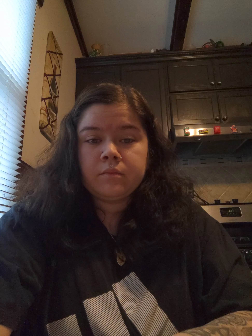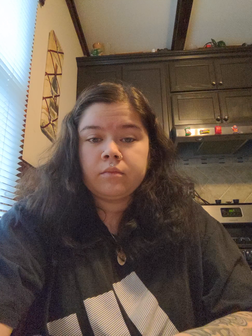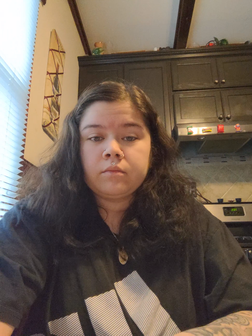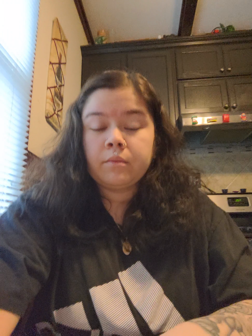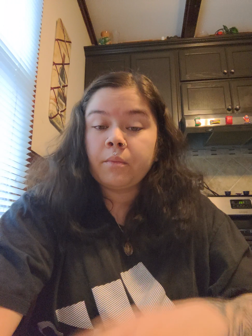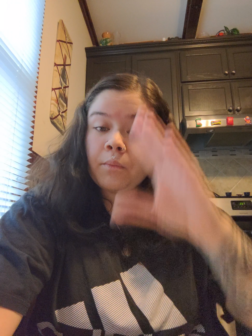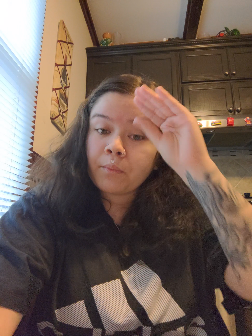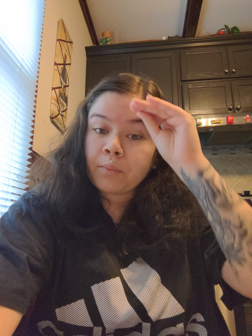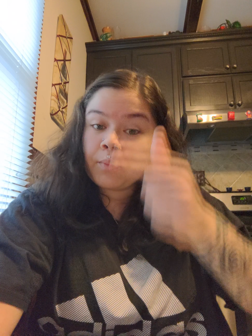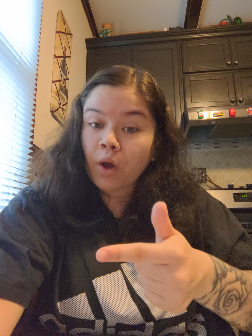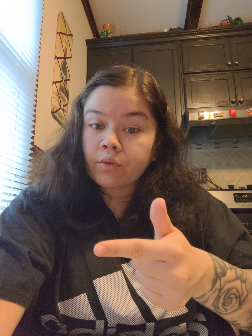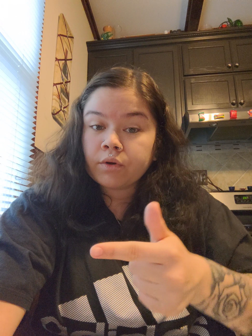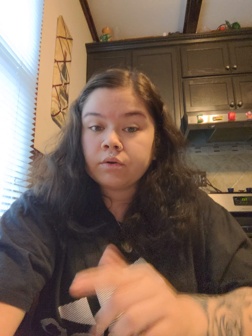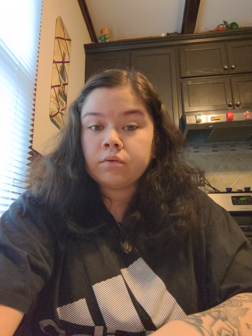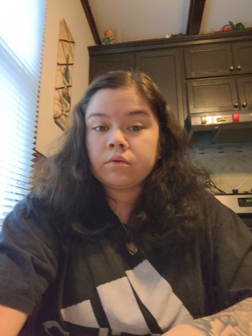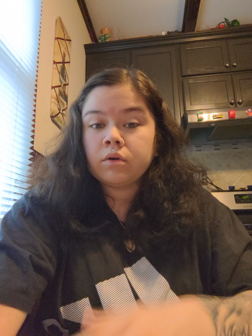brother